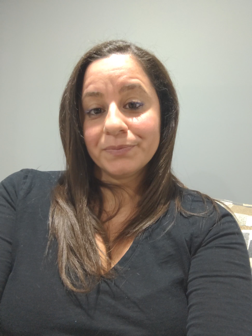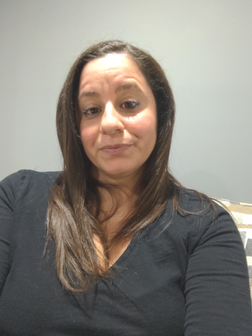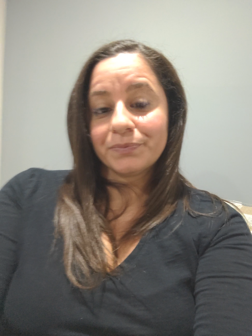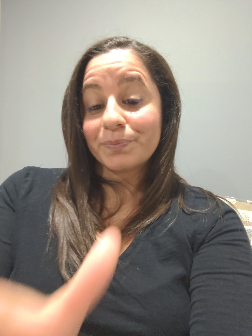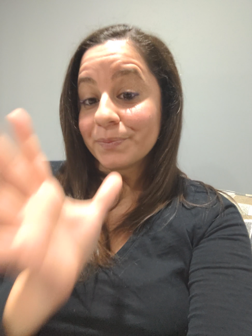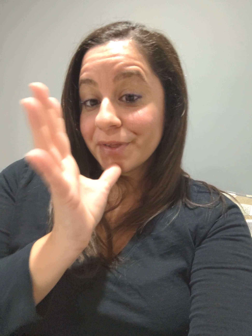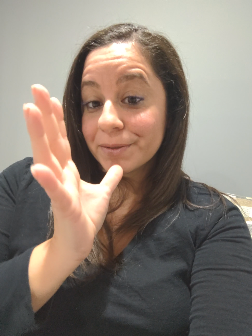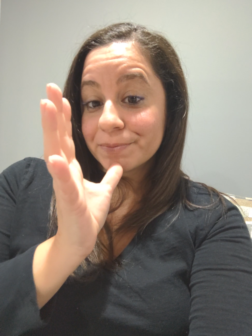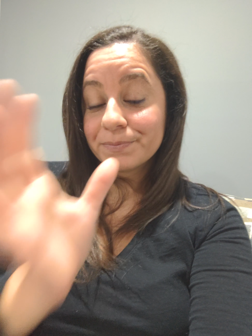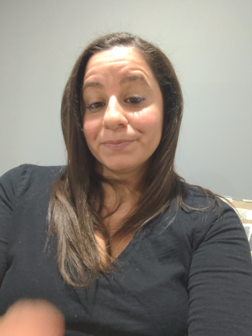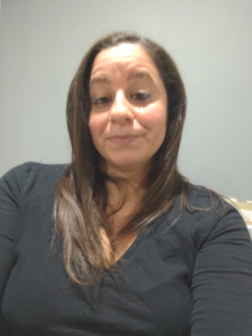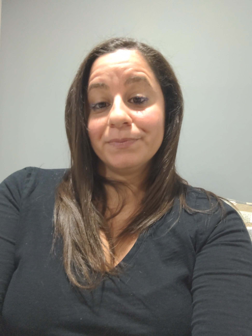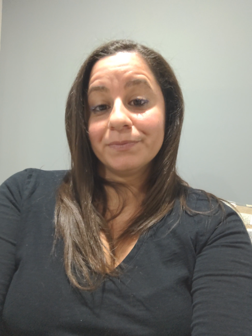mom